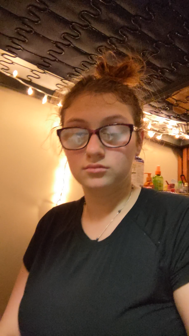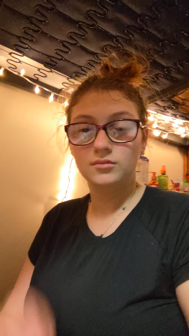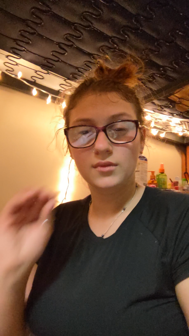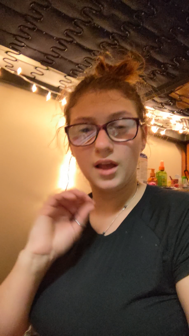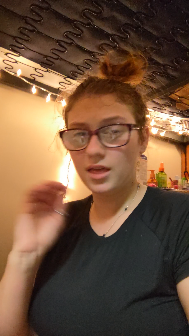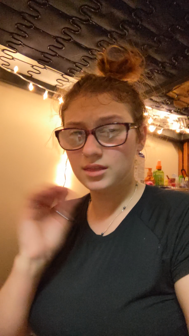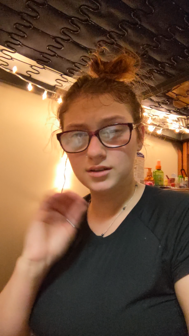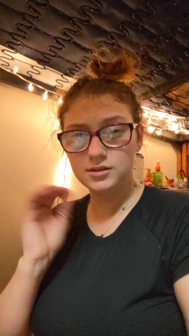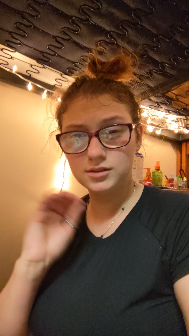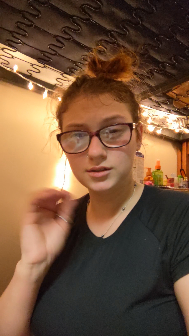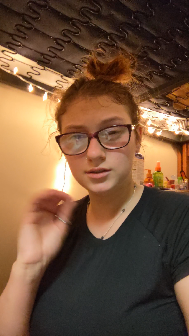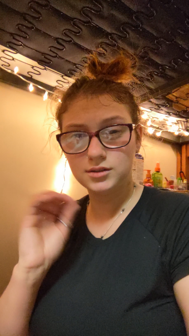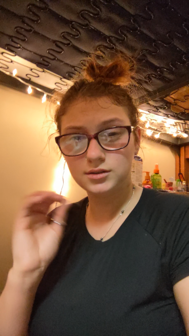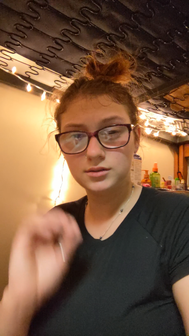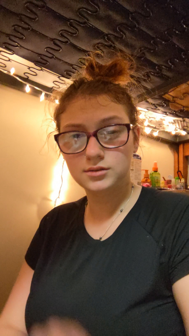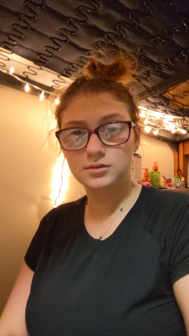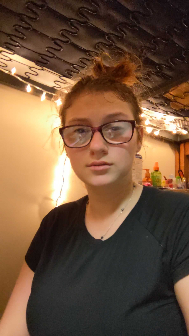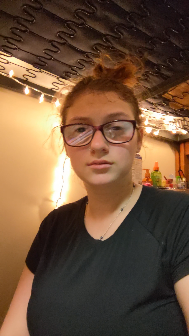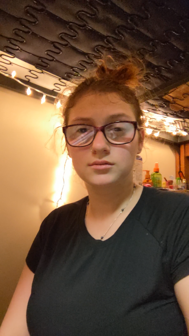none